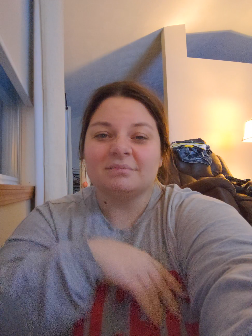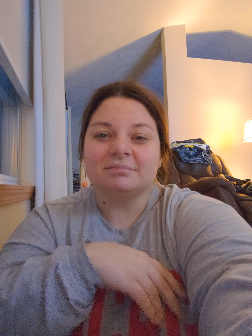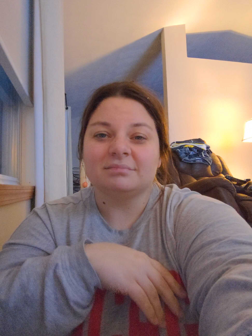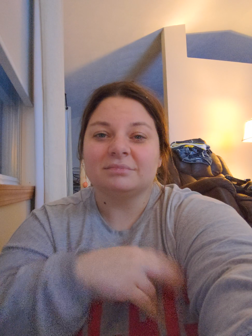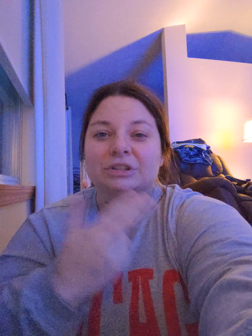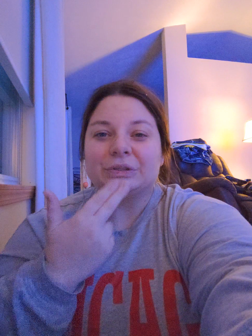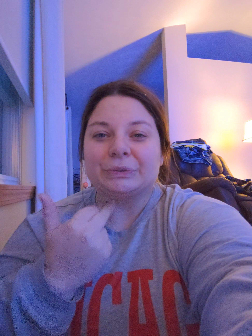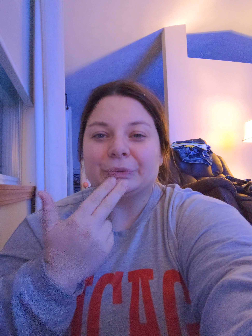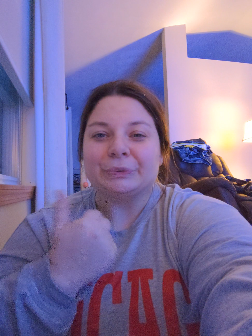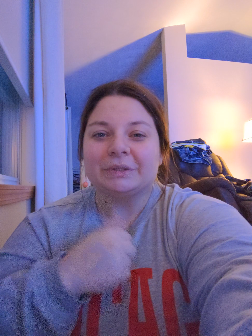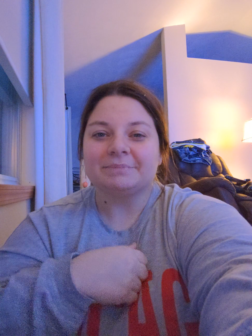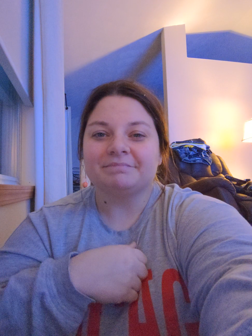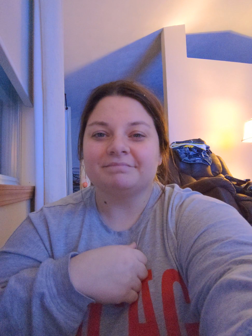cute